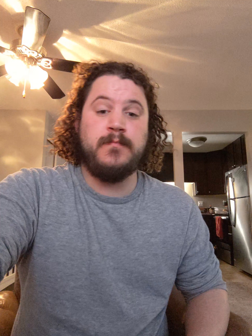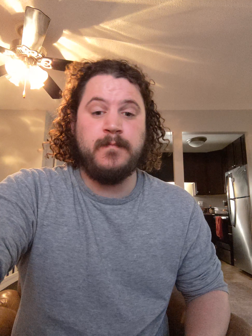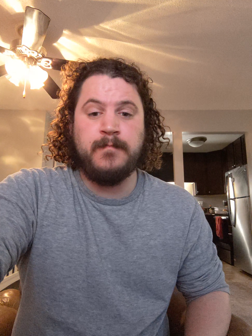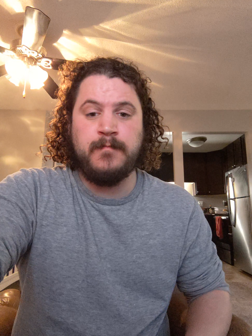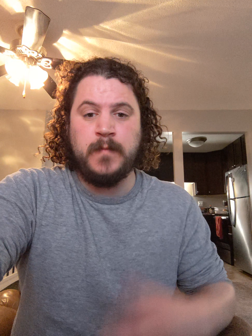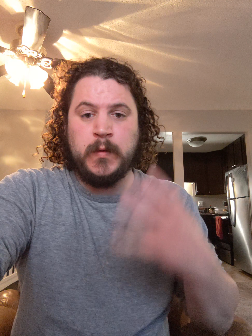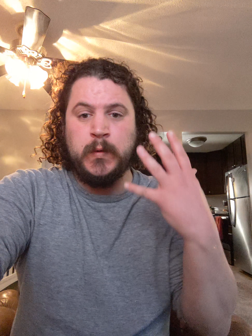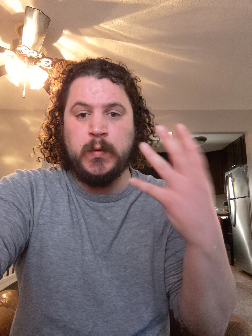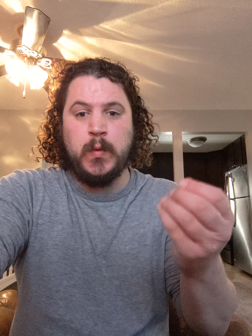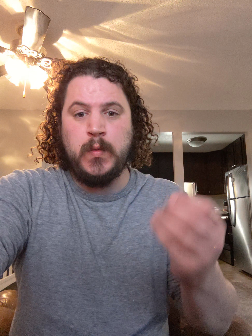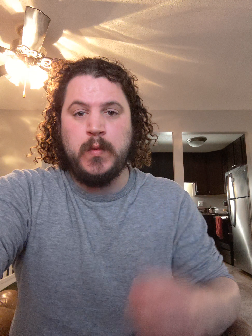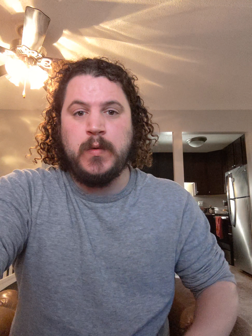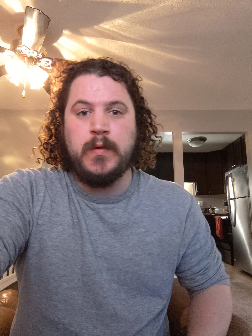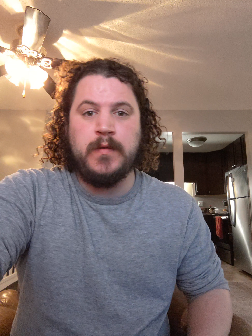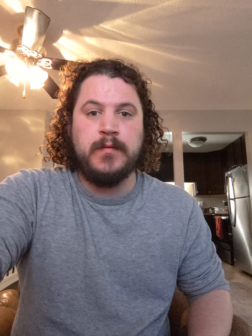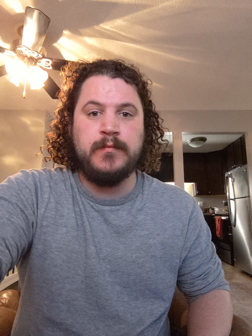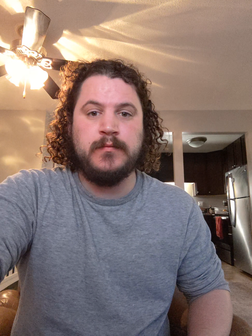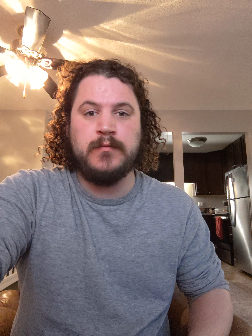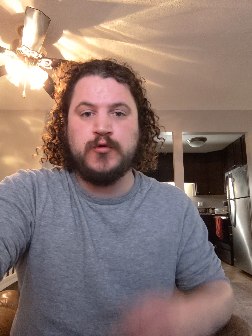go